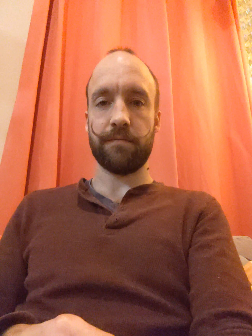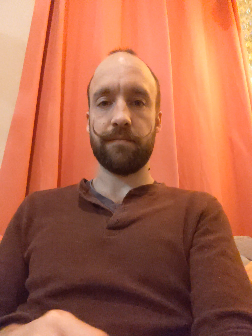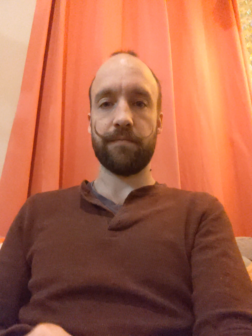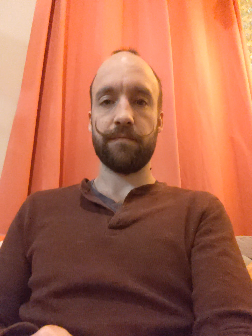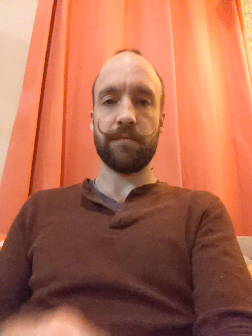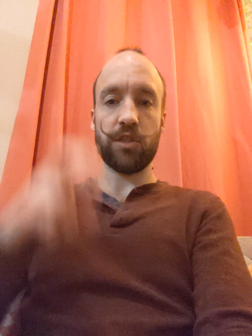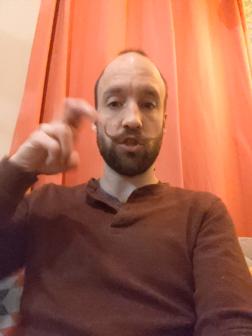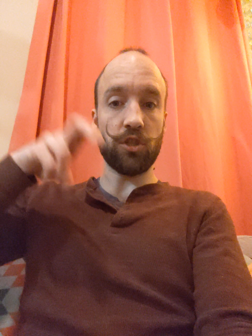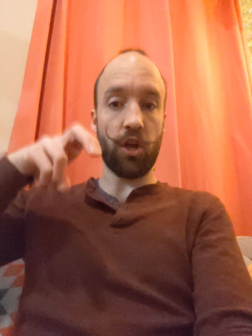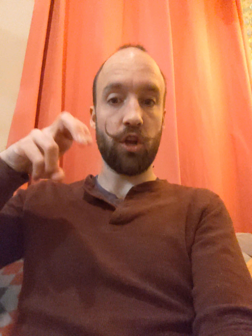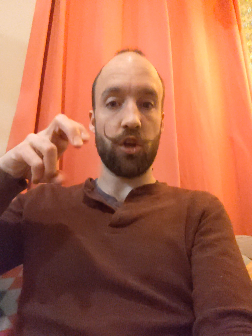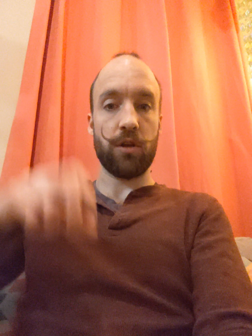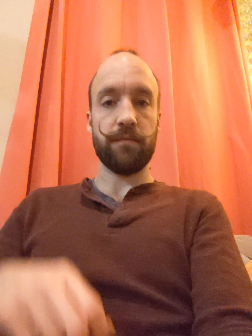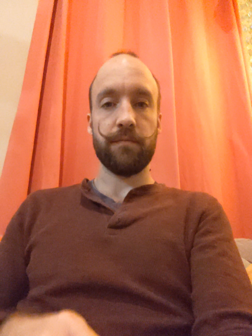chair